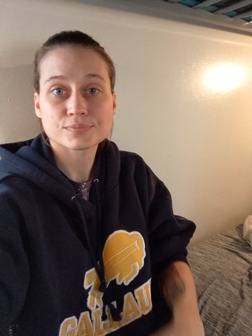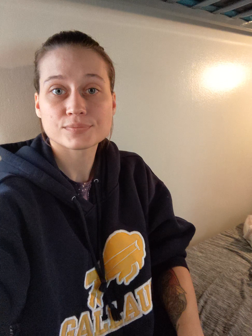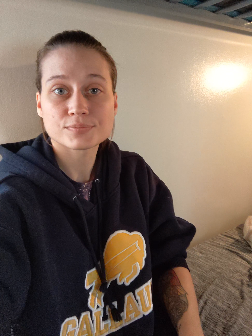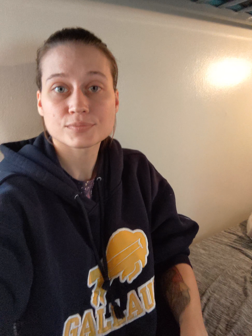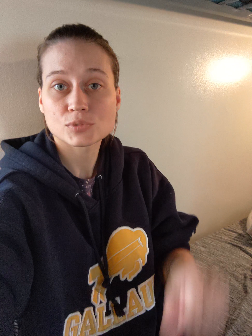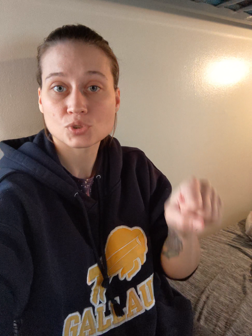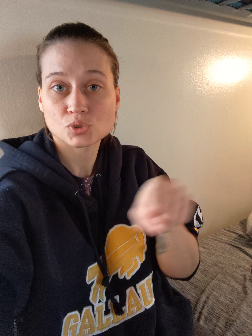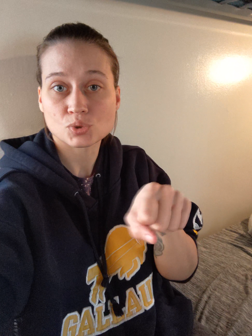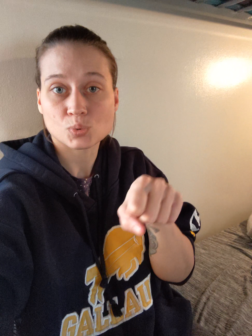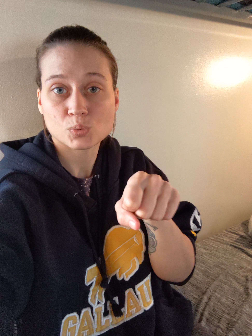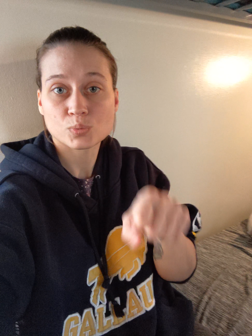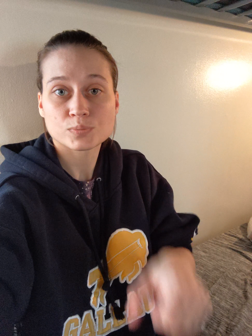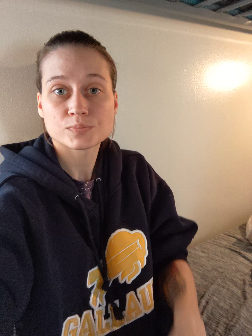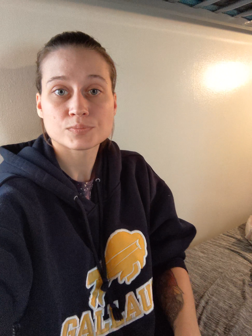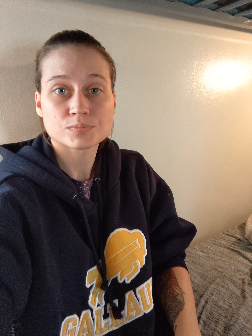shoe